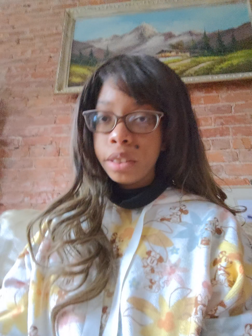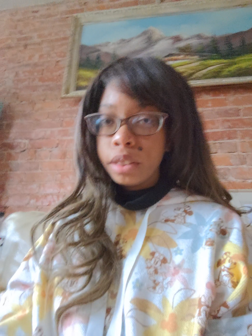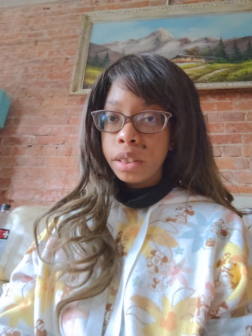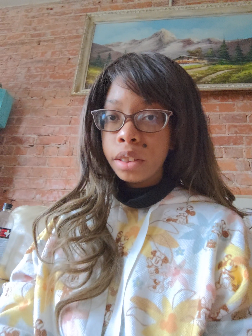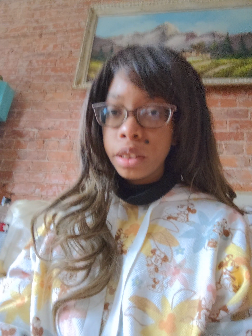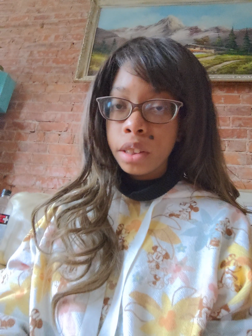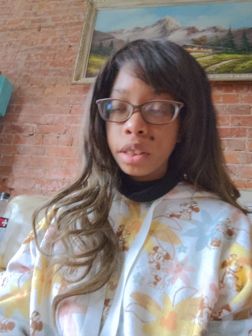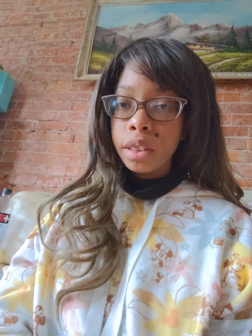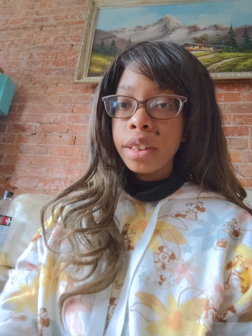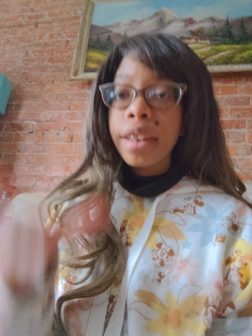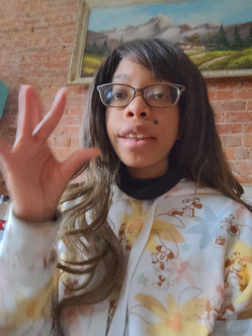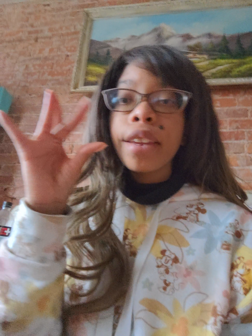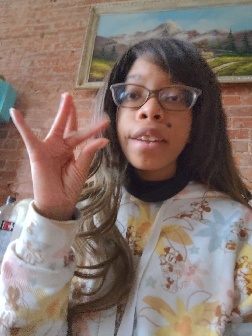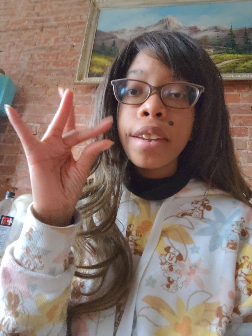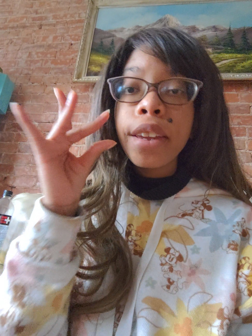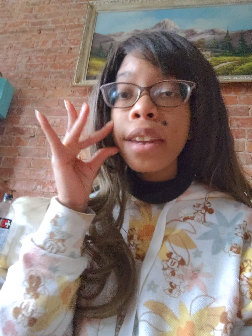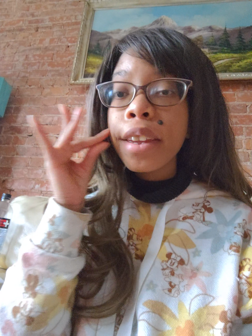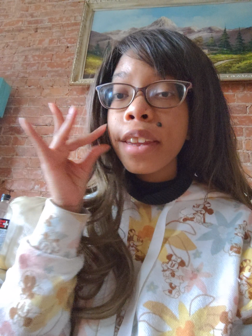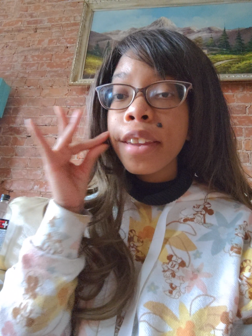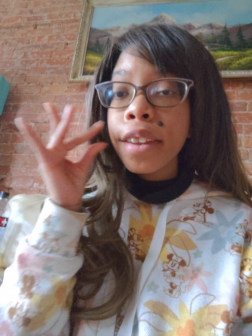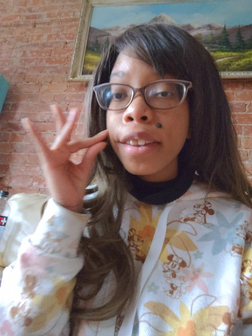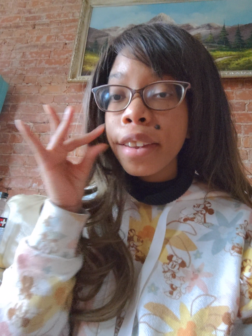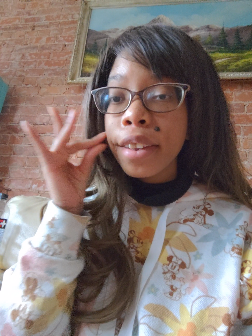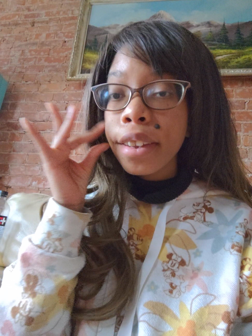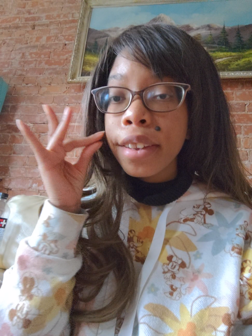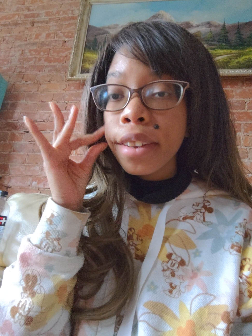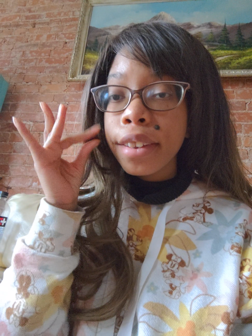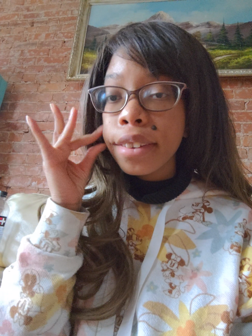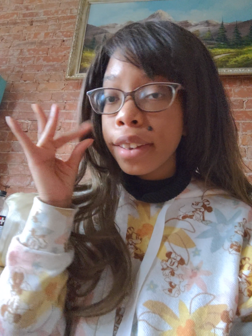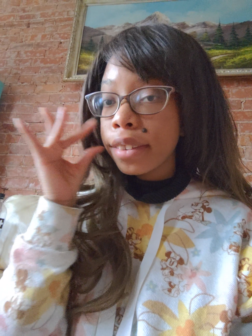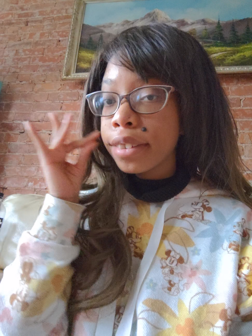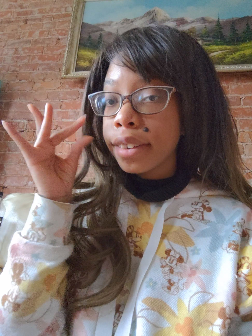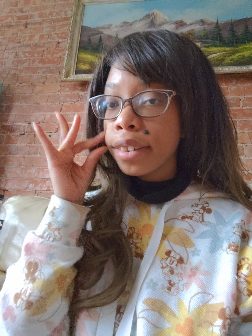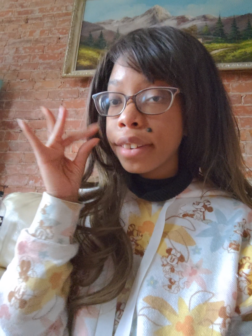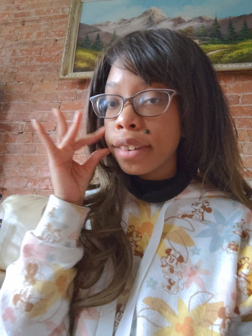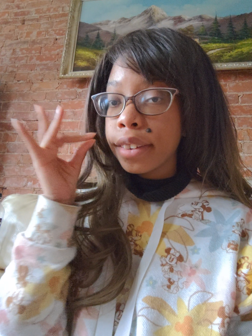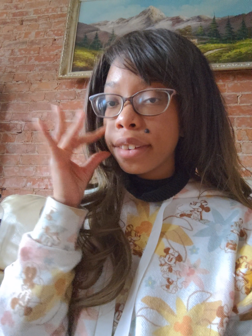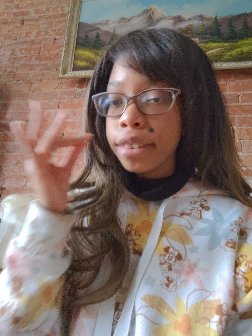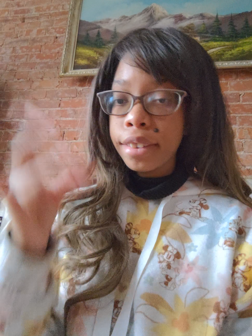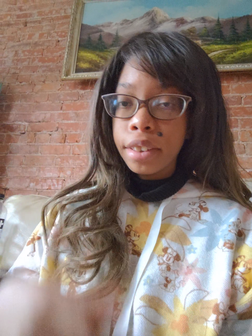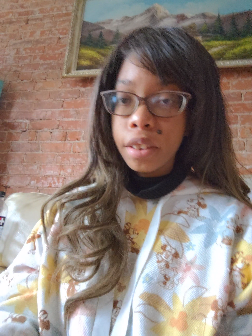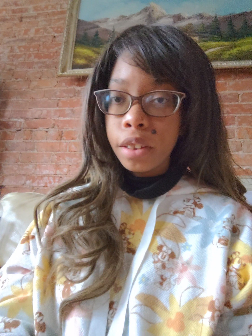kitty